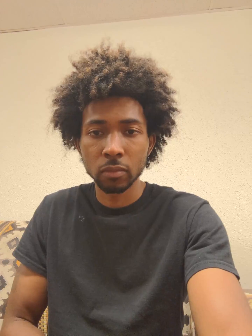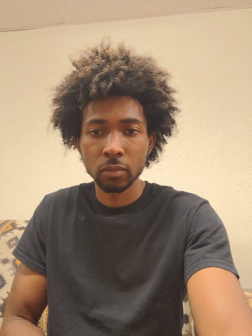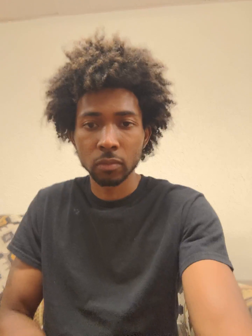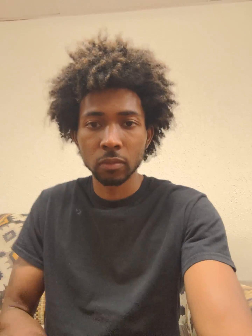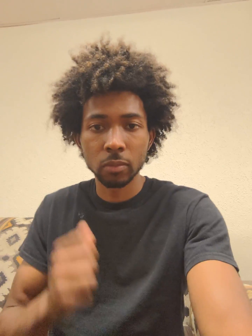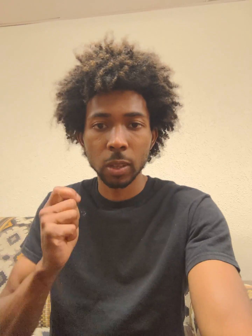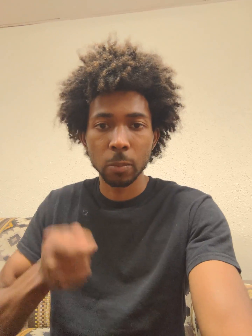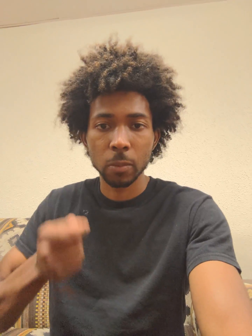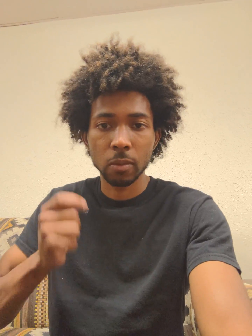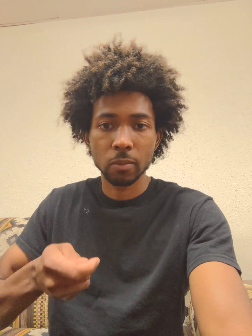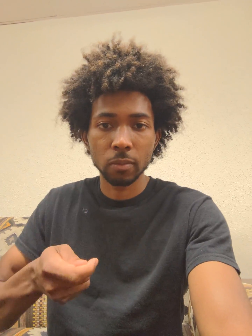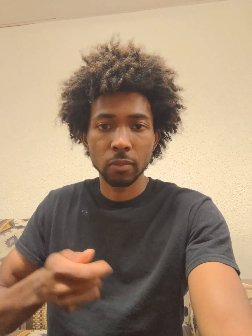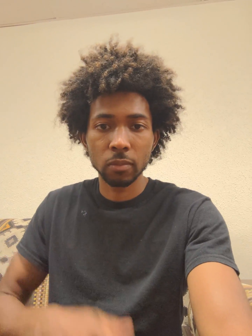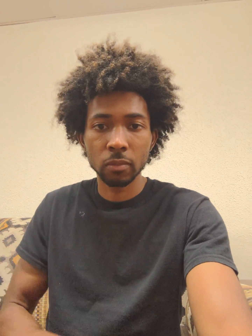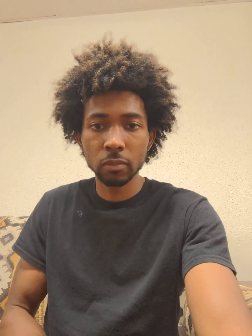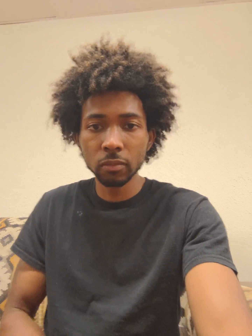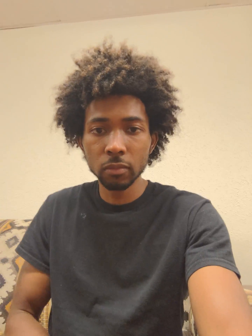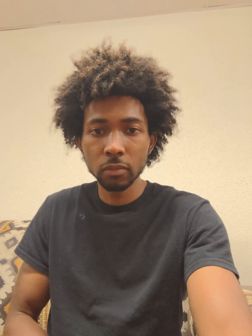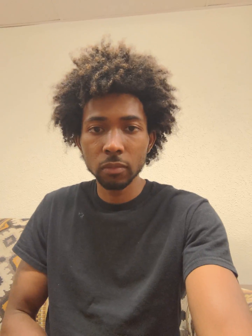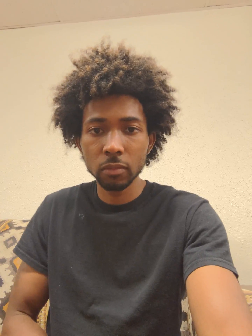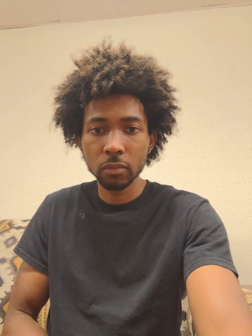cart